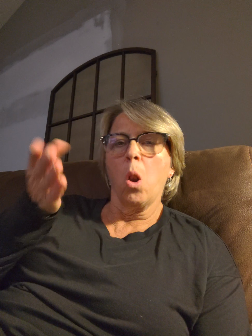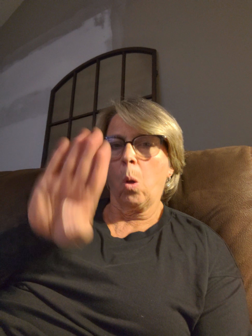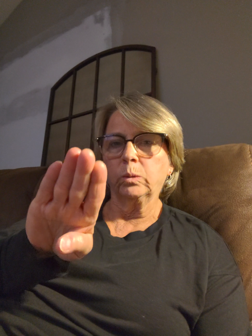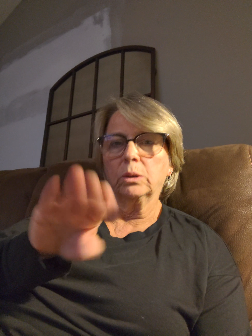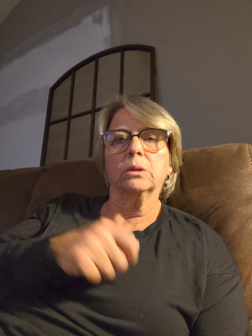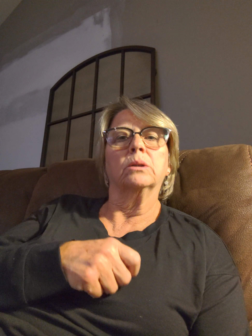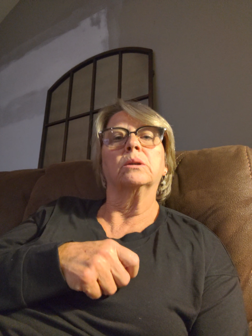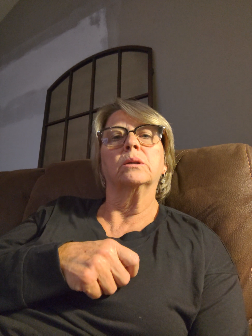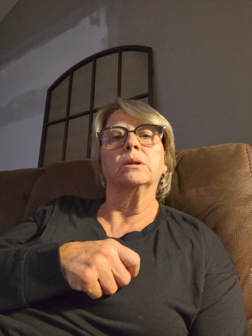close